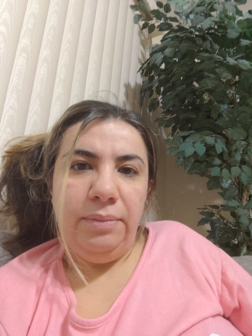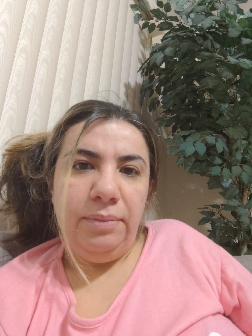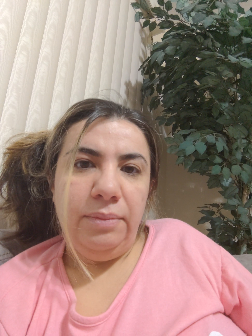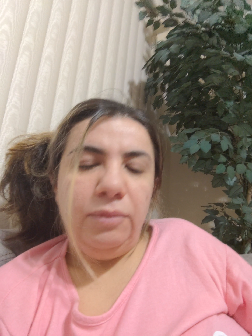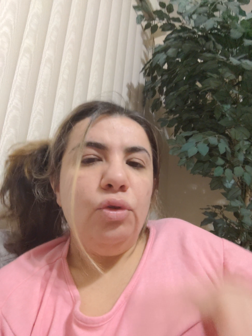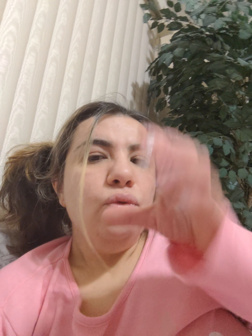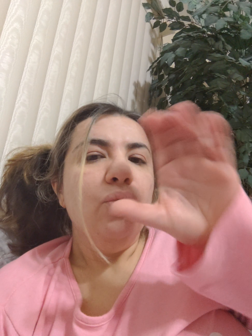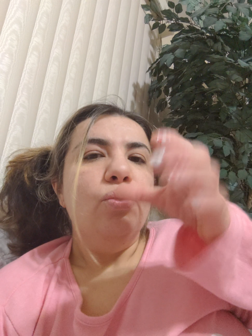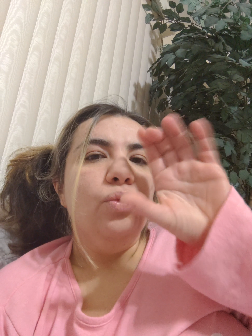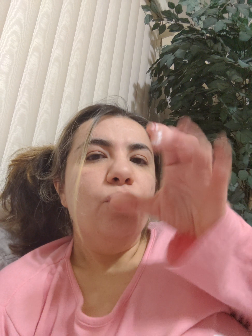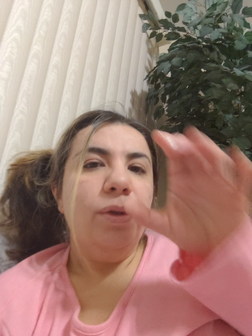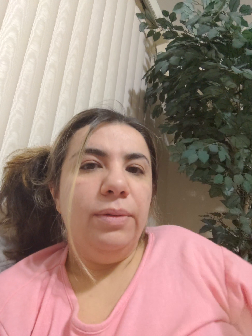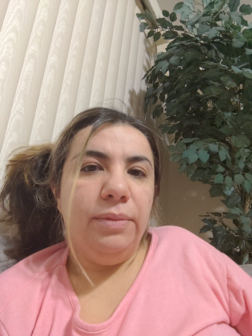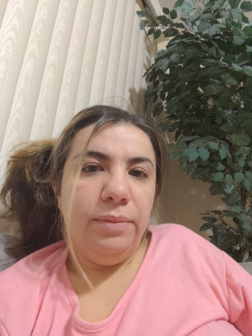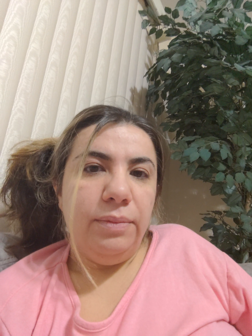drink